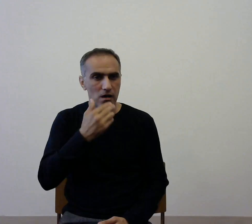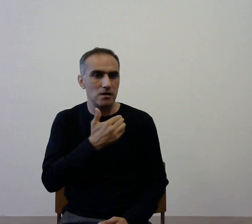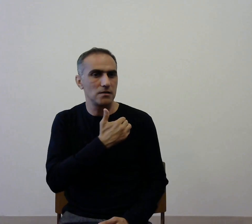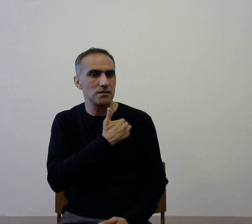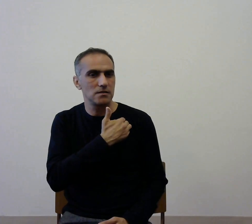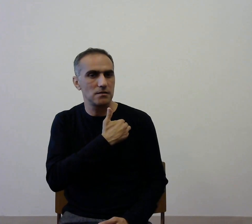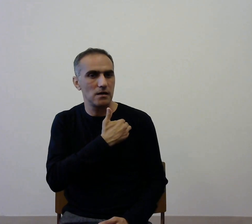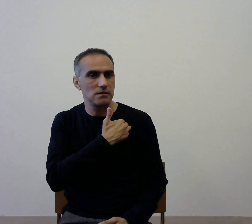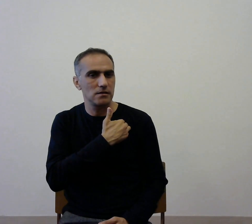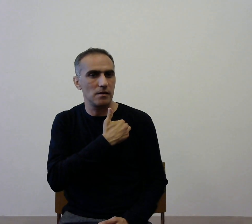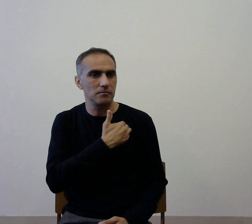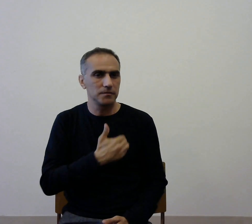istəyirəm